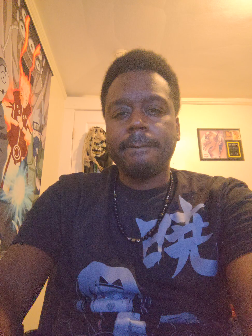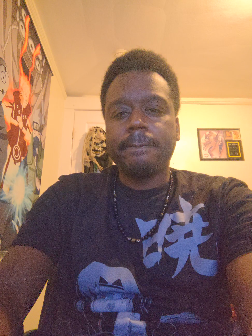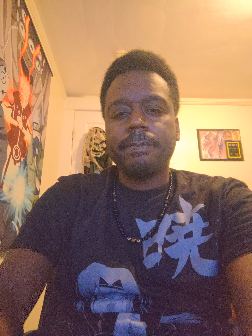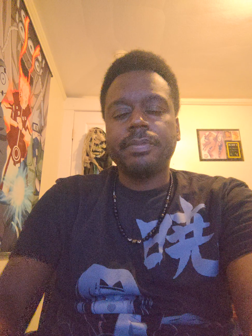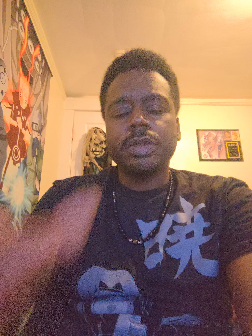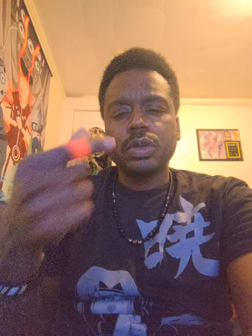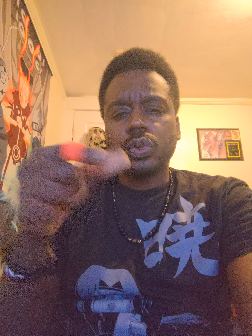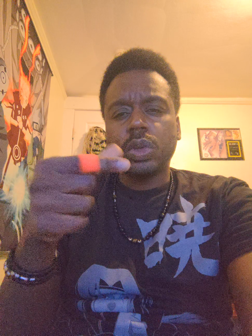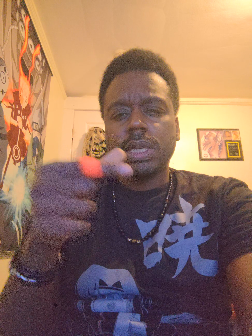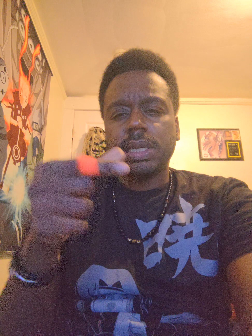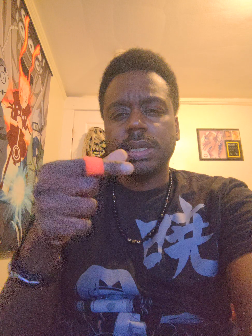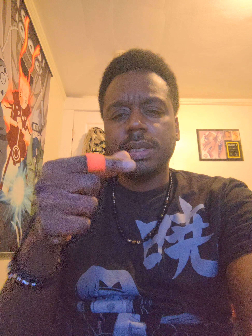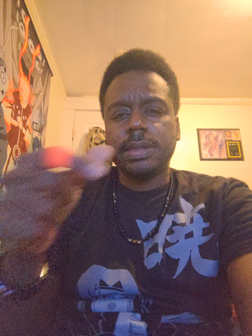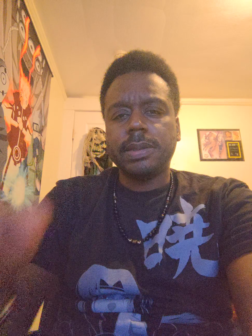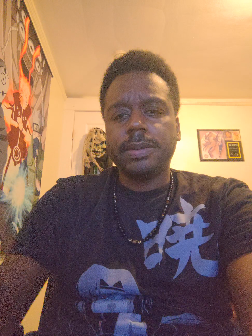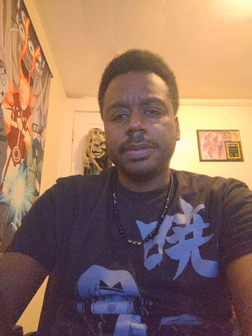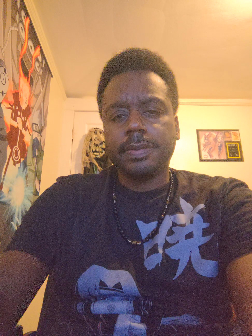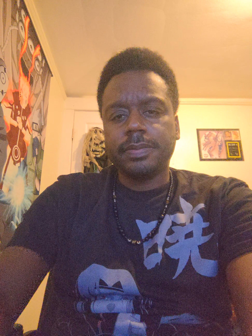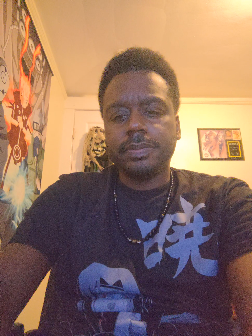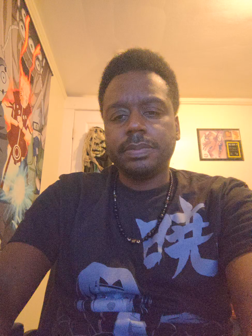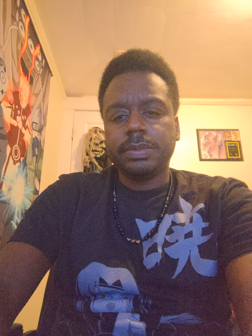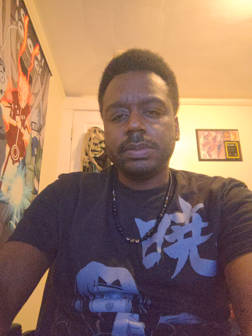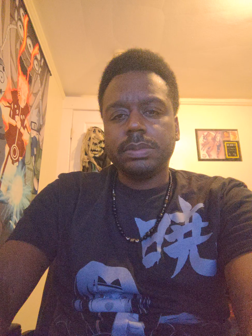green